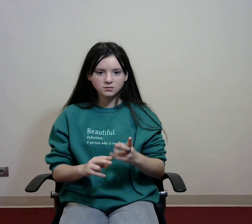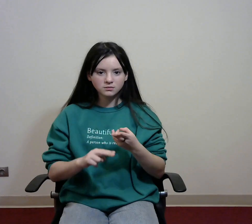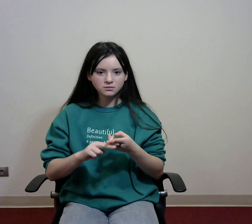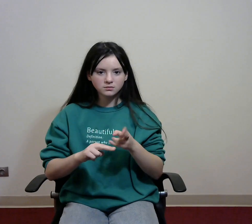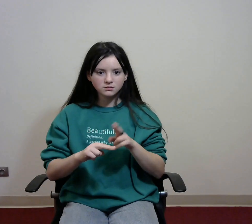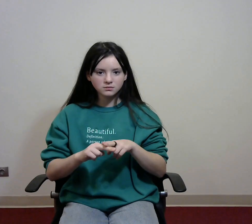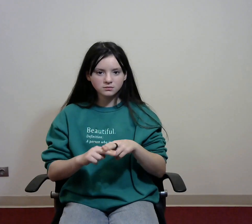görə